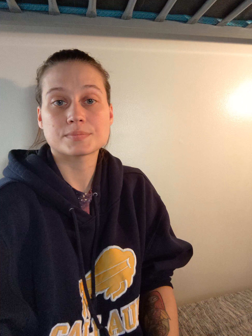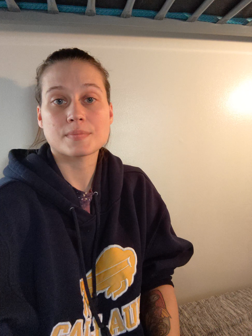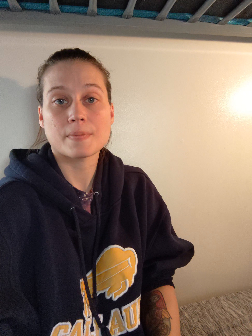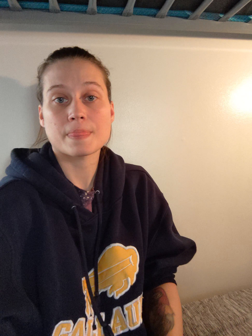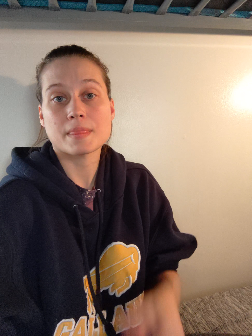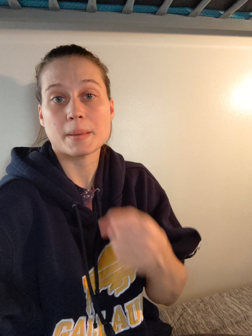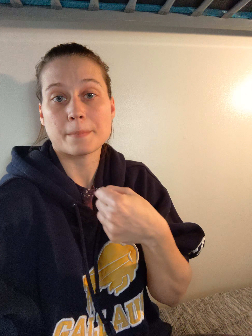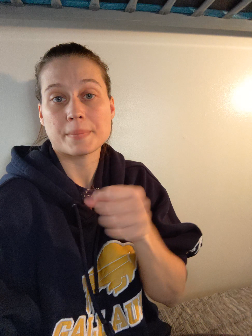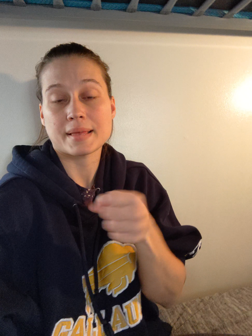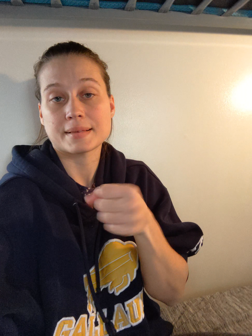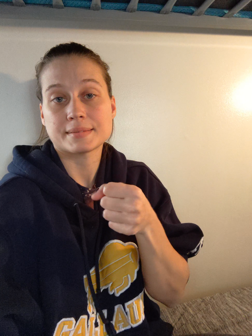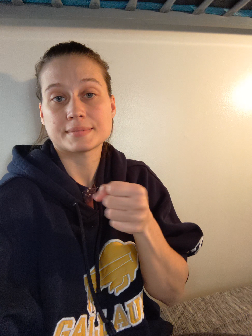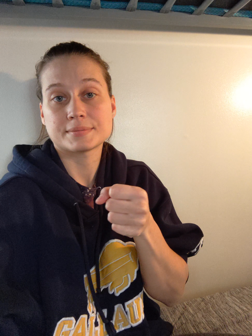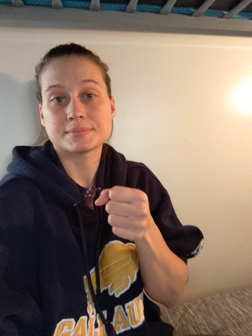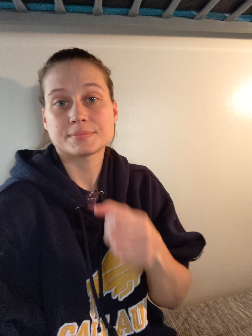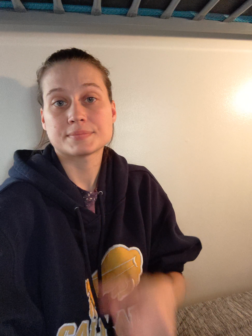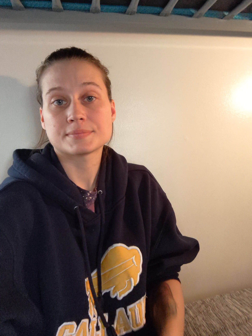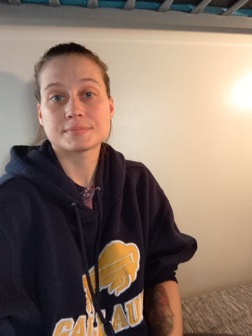make